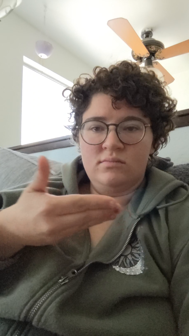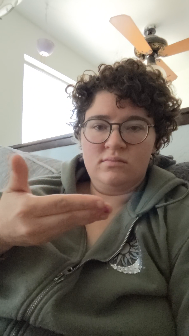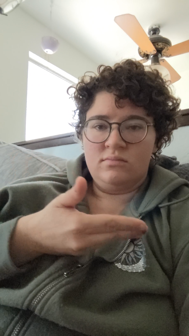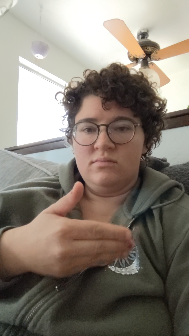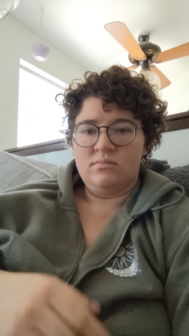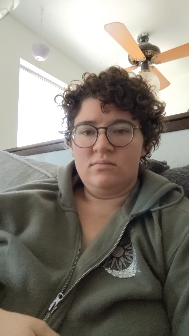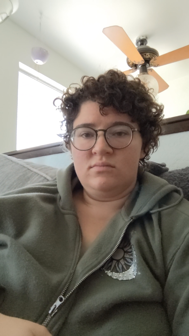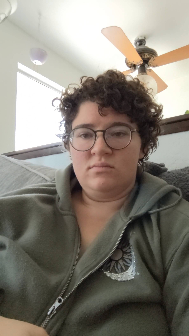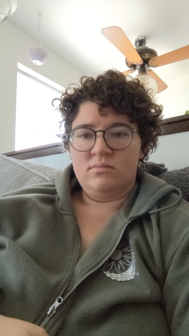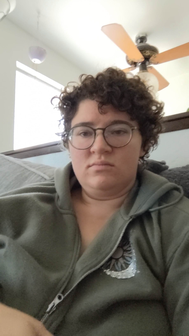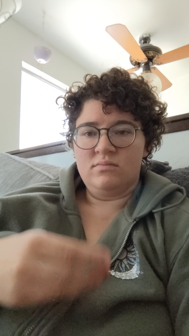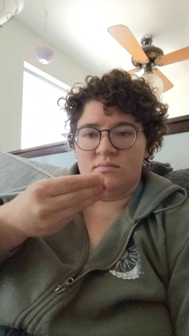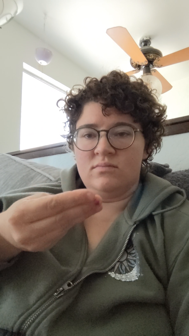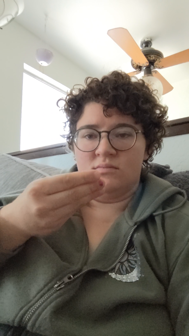feed